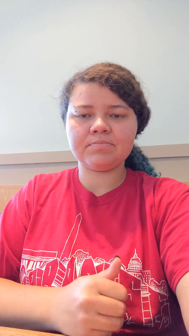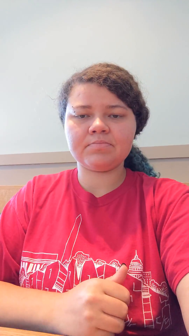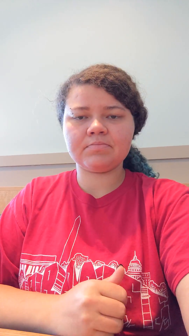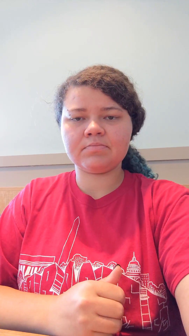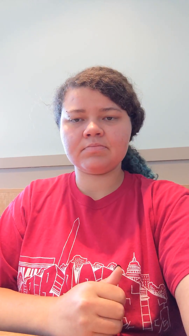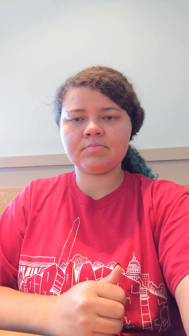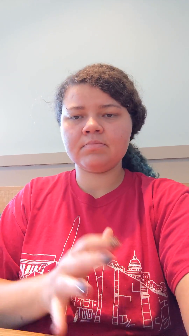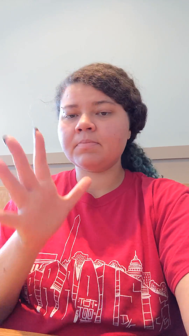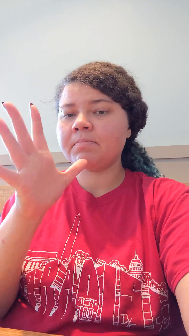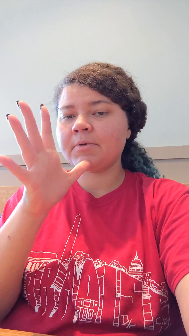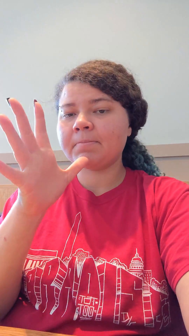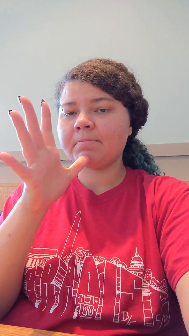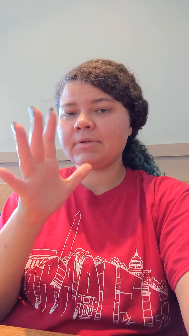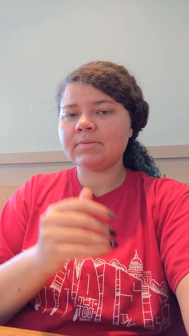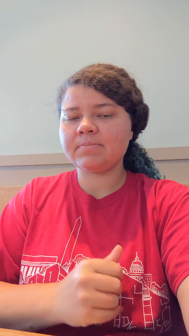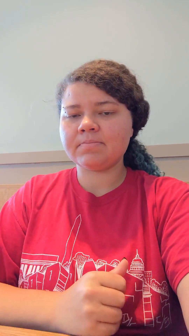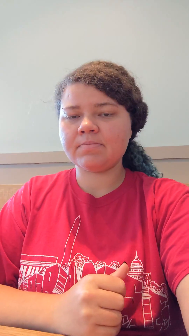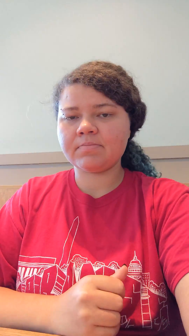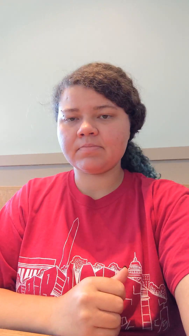mommy